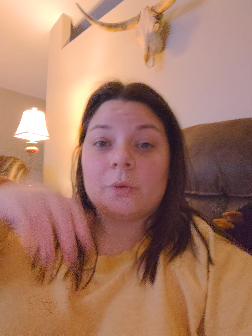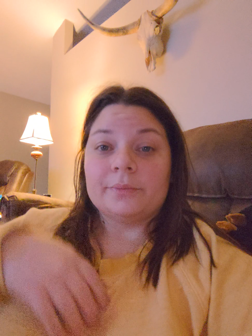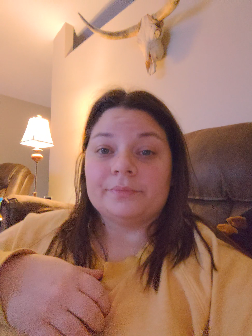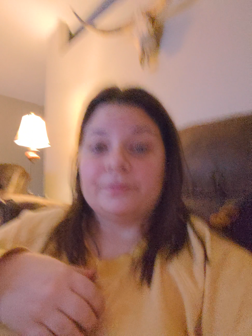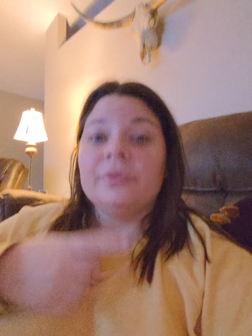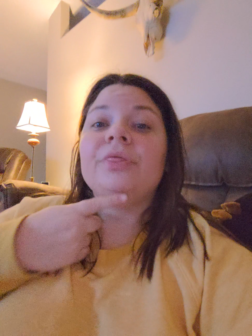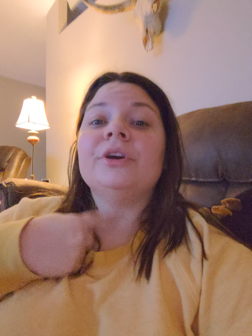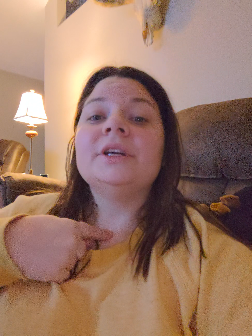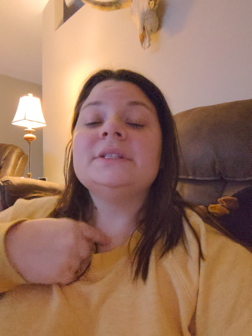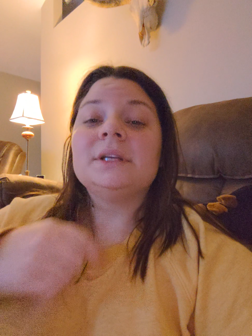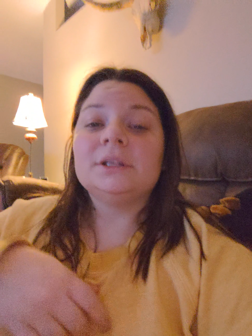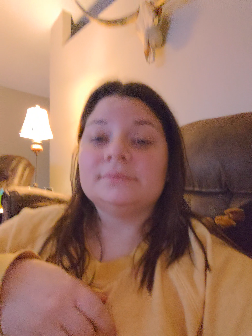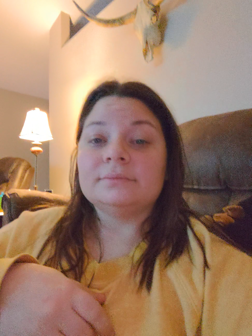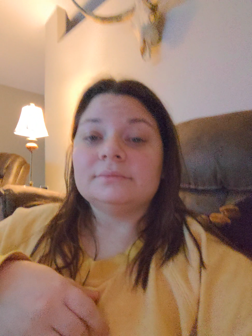thirsty